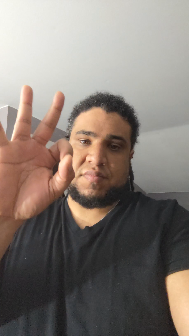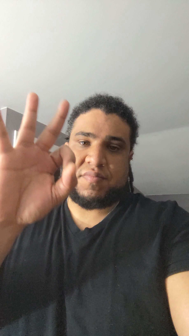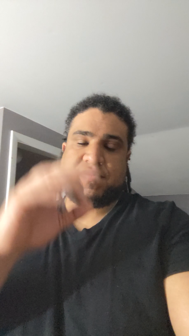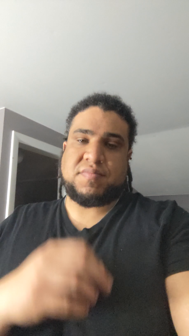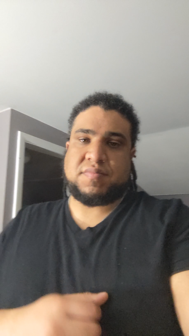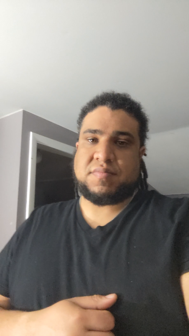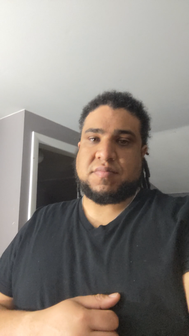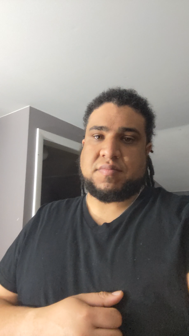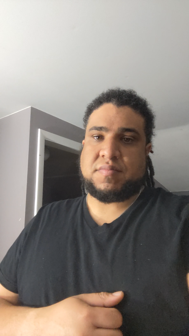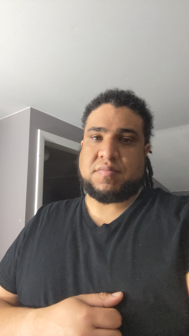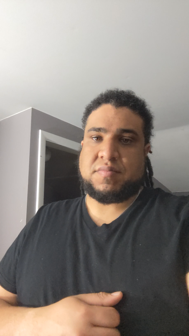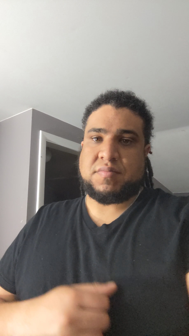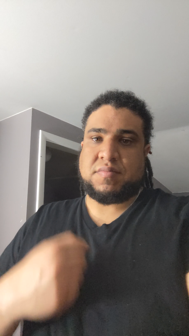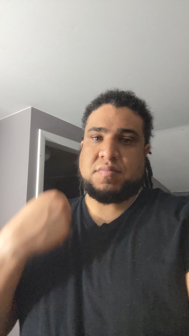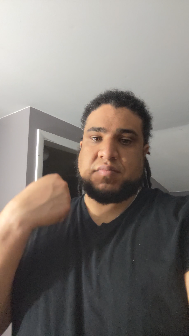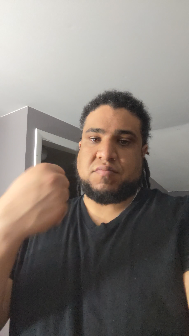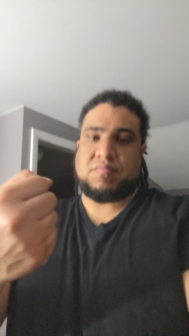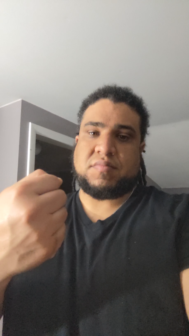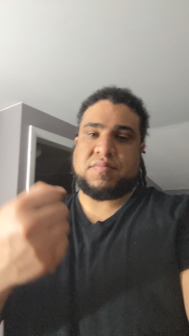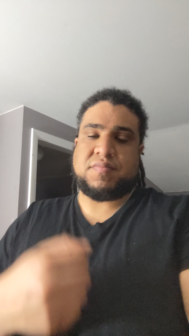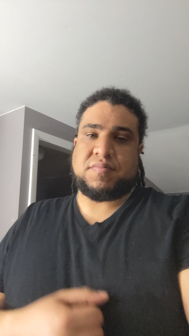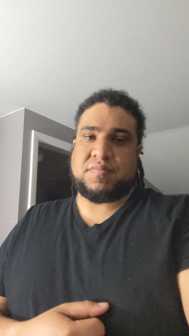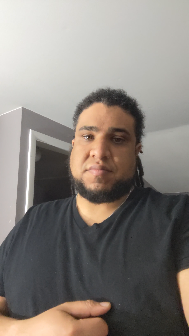drive